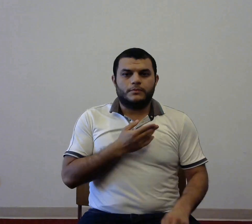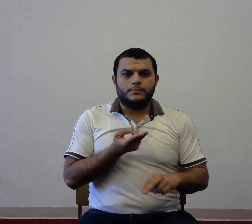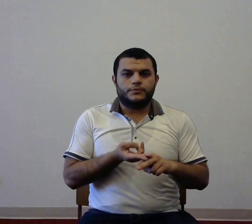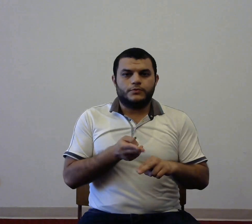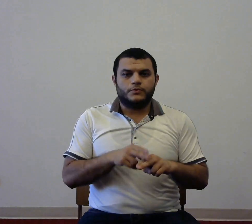bu